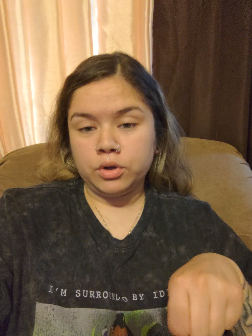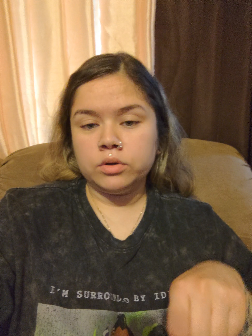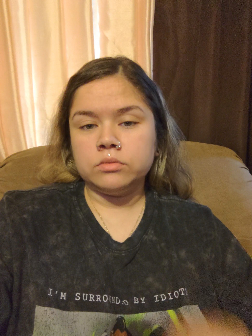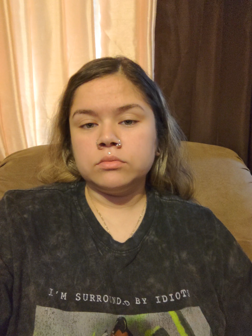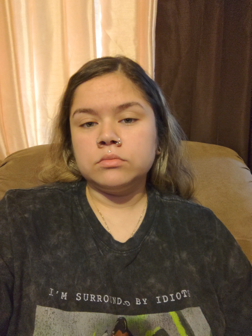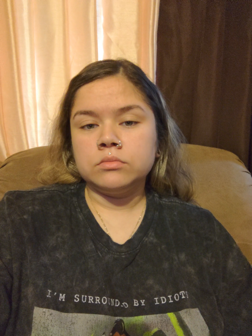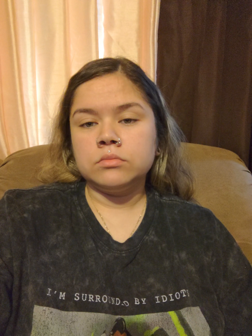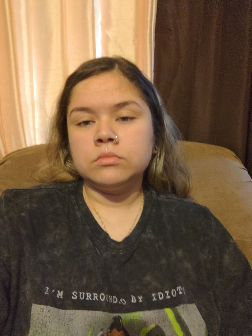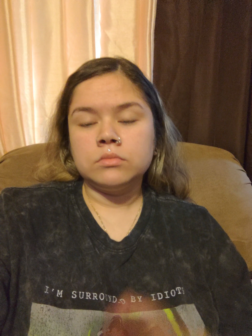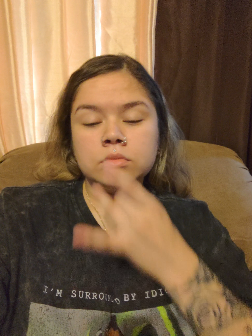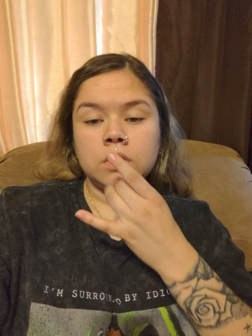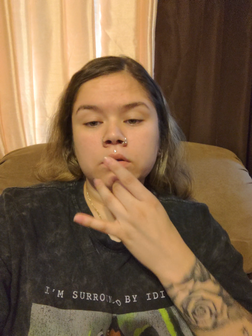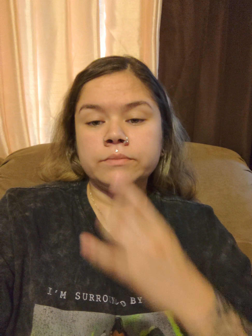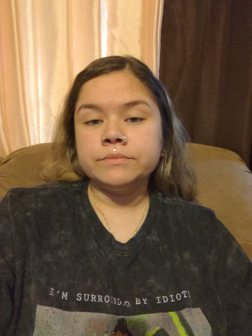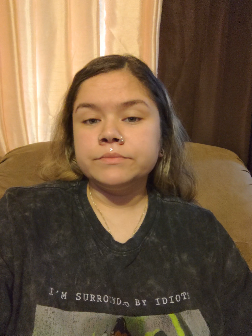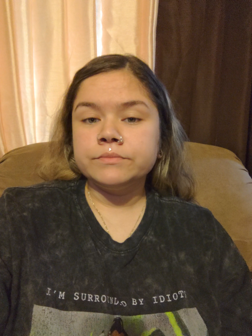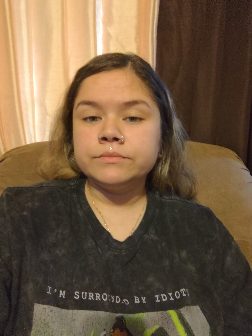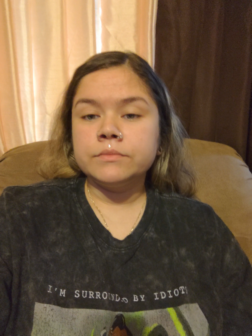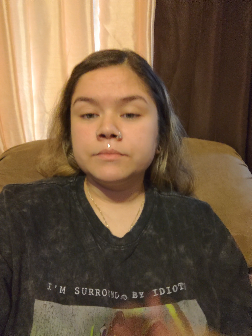light bulb